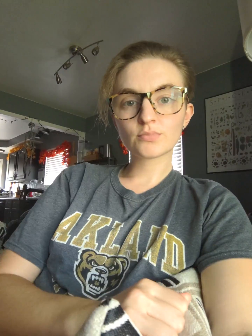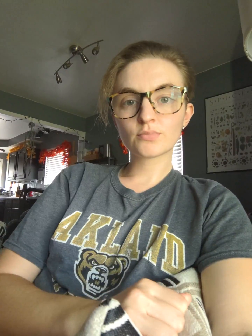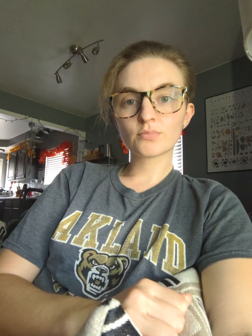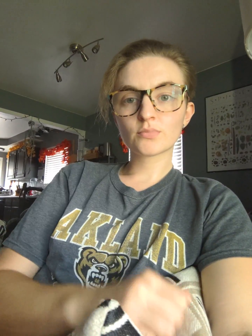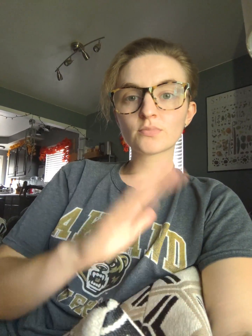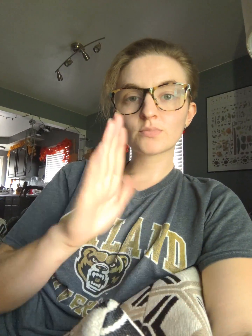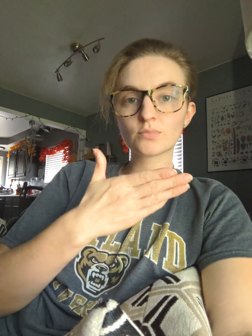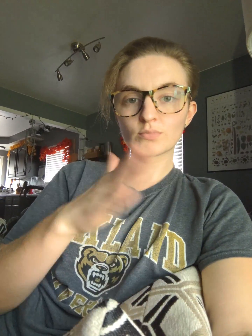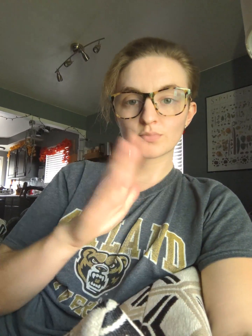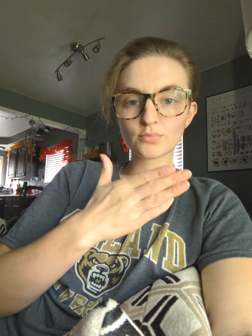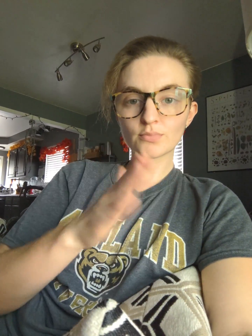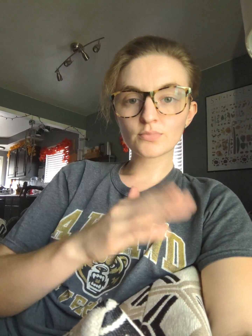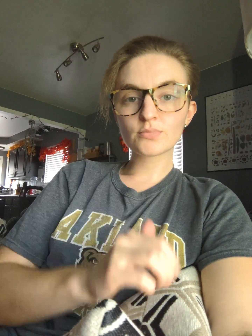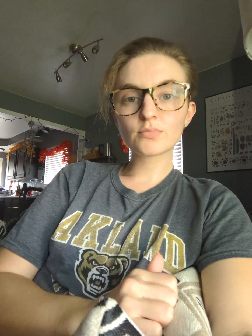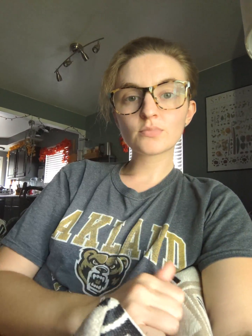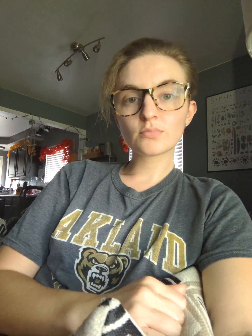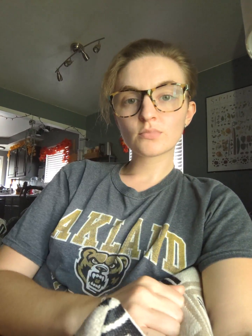share